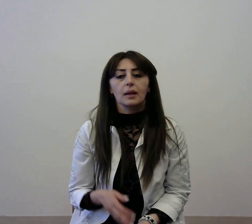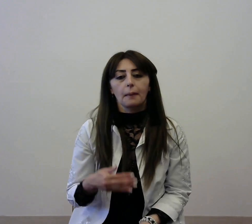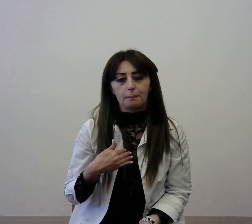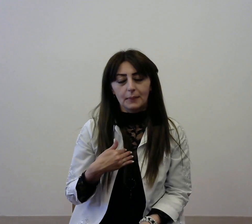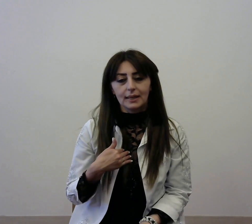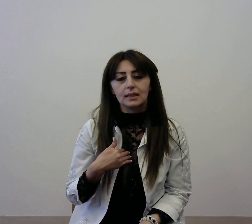mən